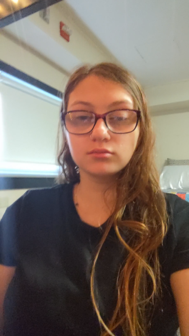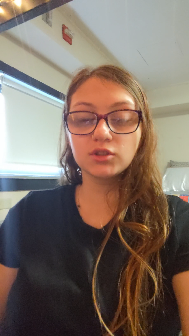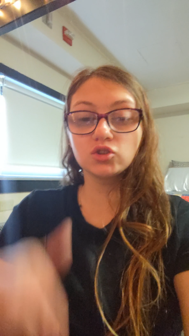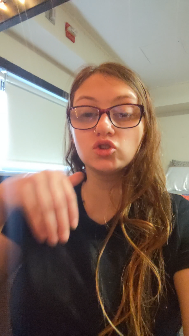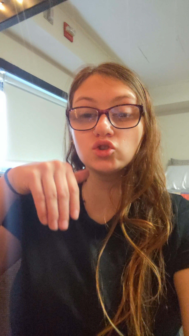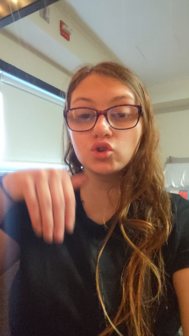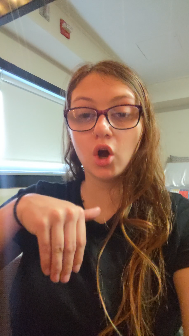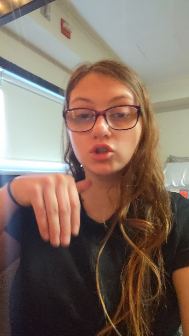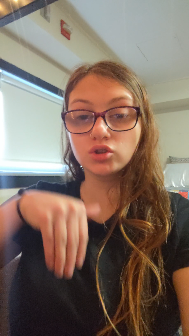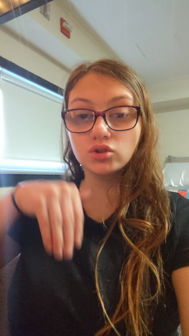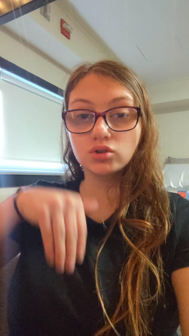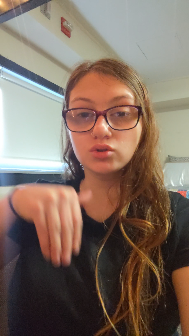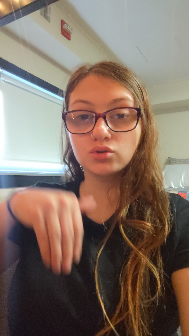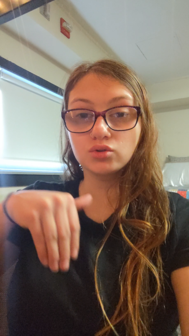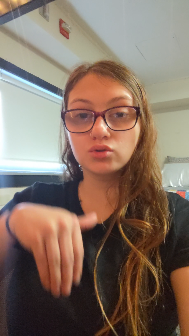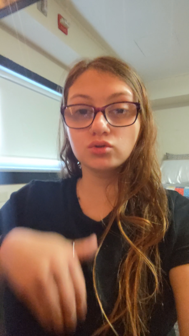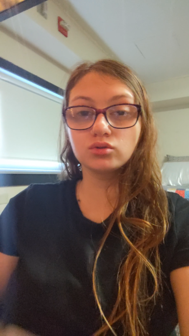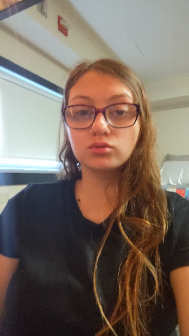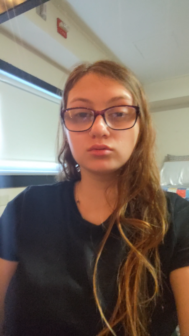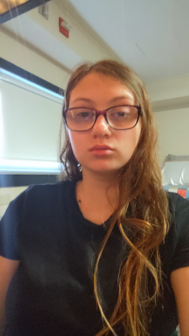doctor